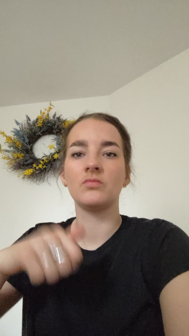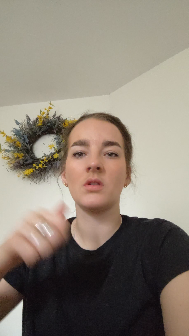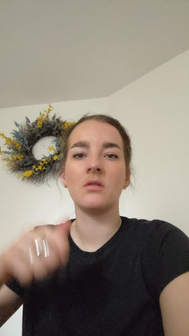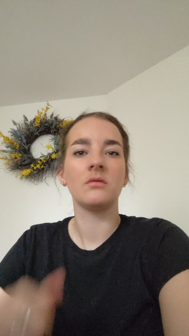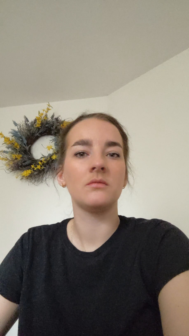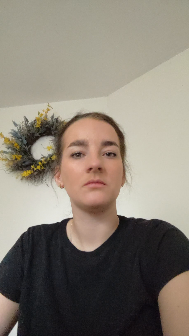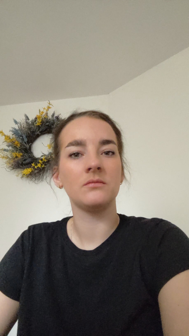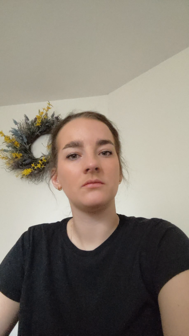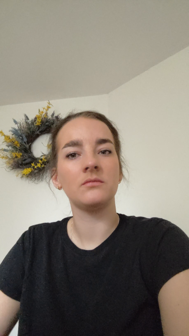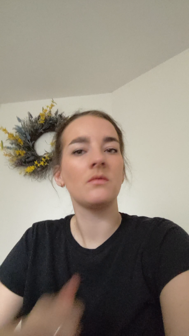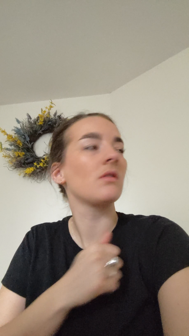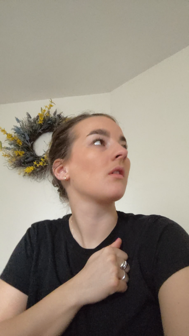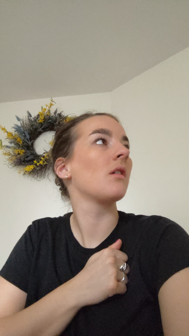love